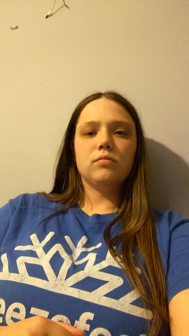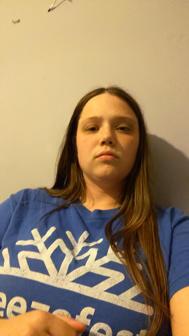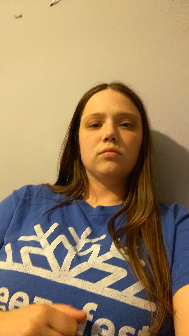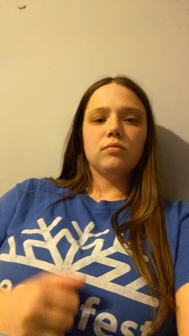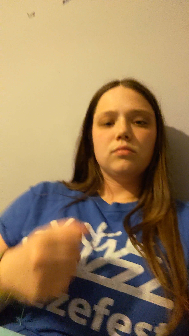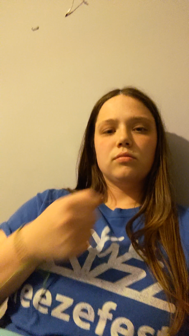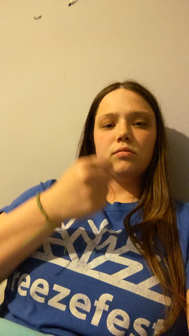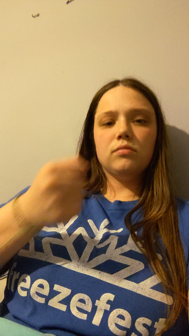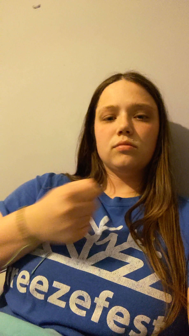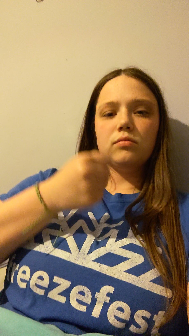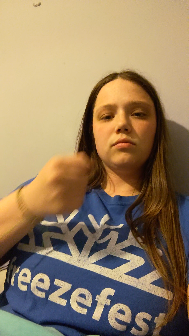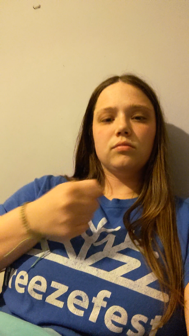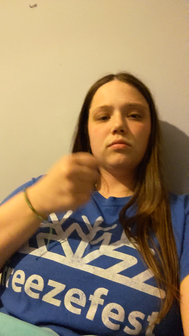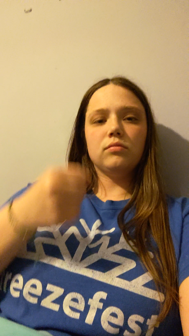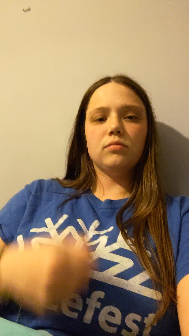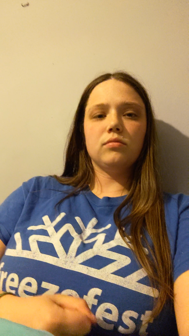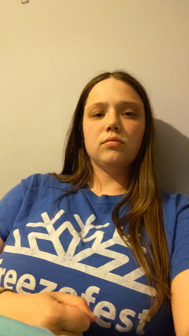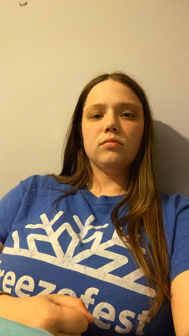coffee